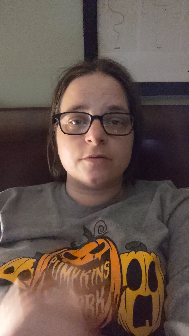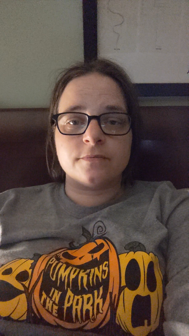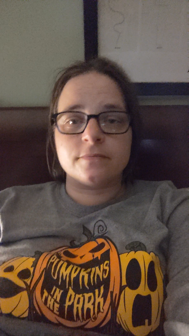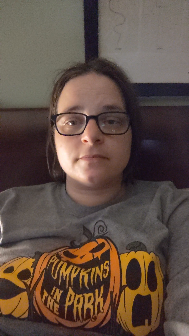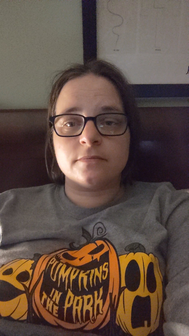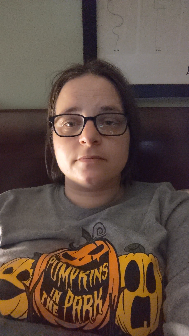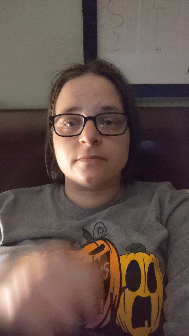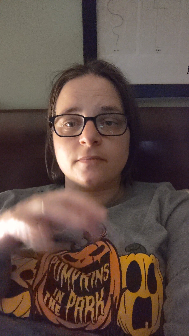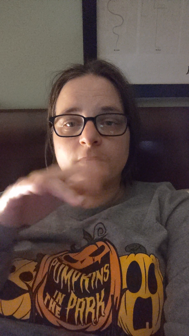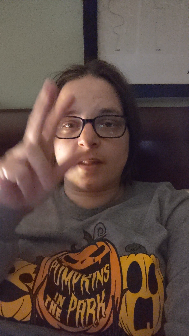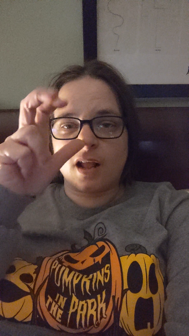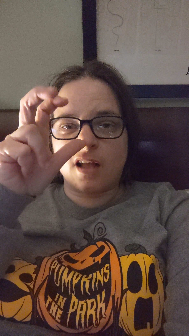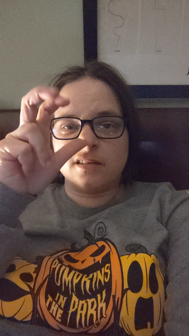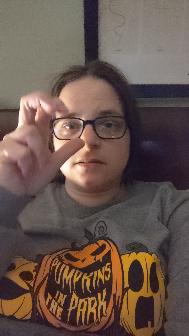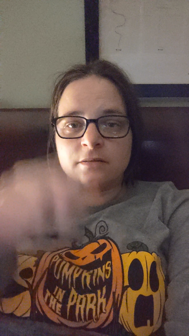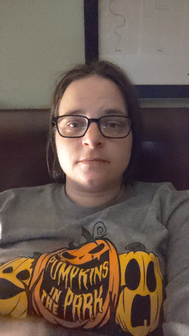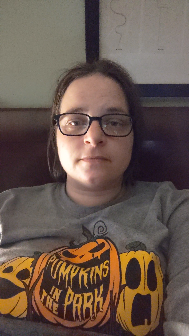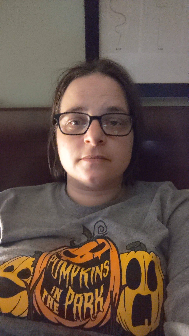ant